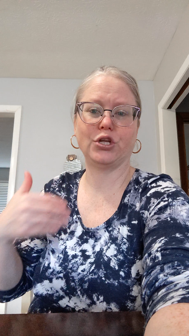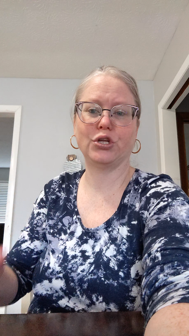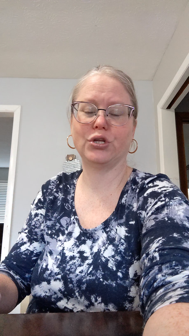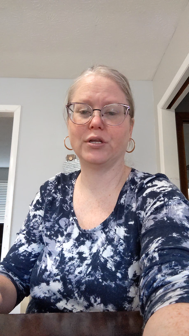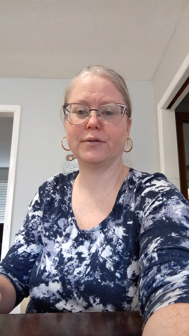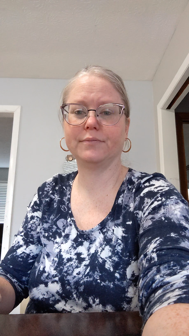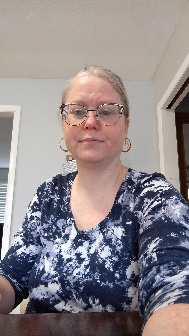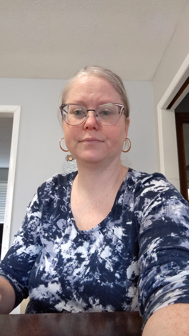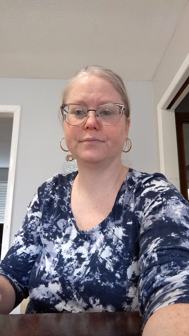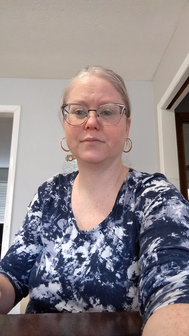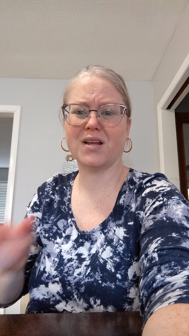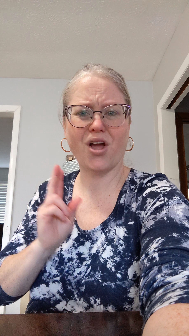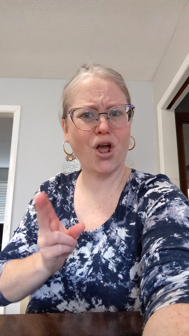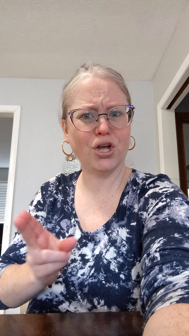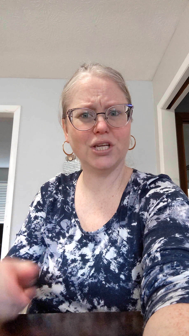hurry